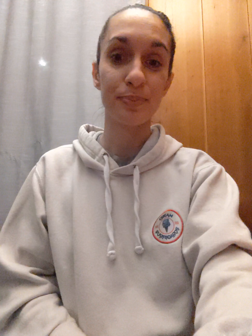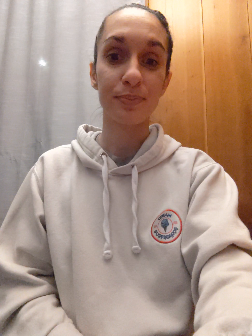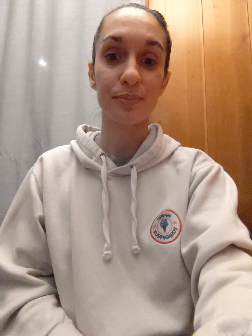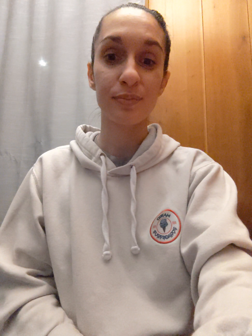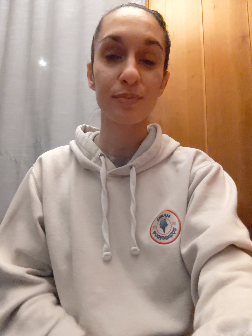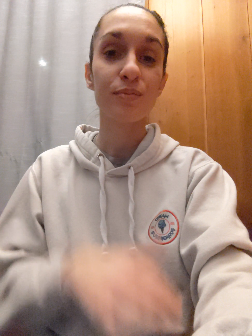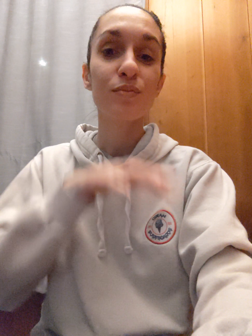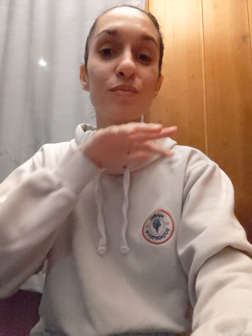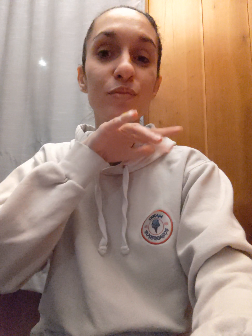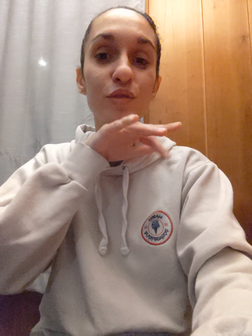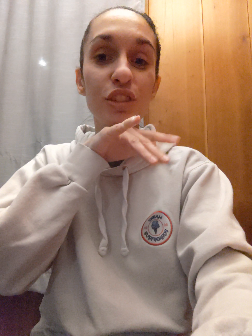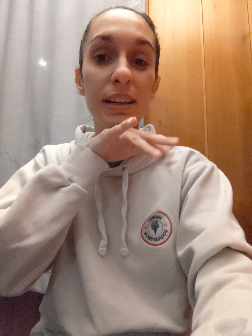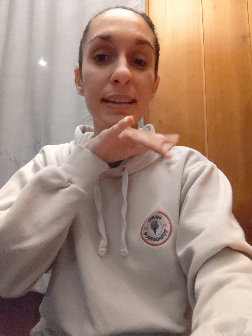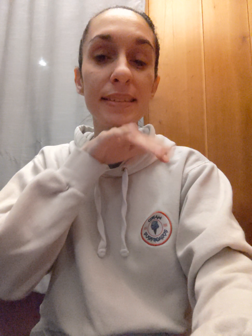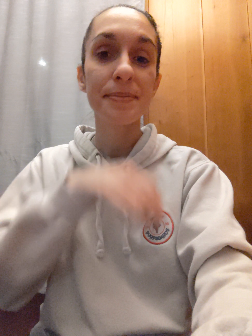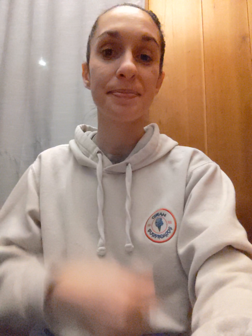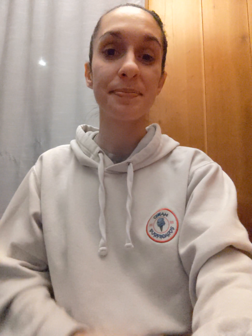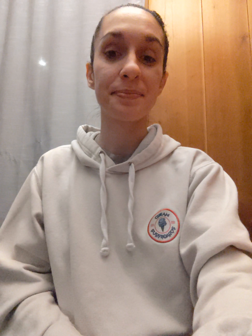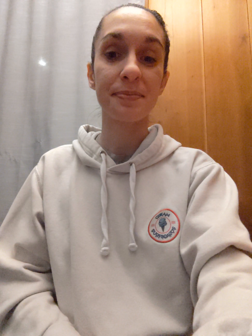dirty